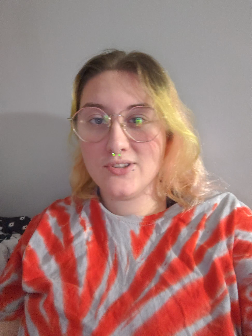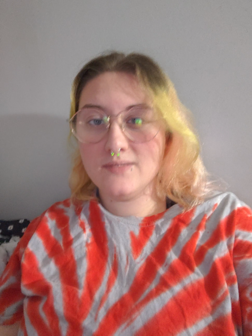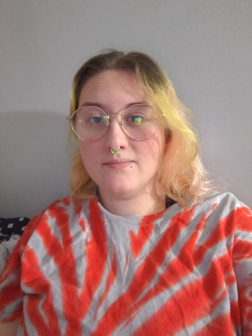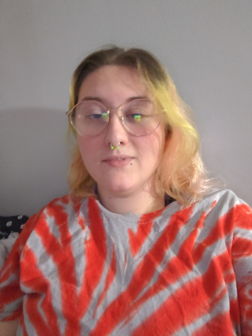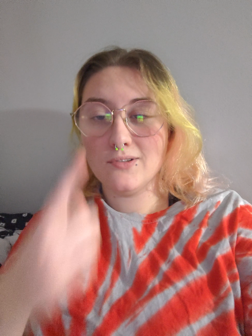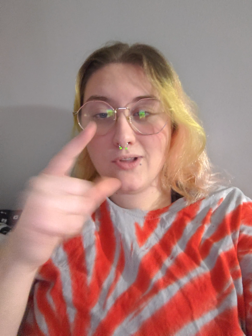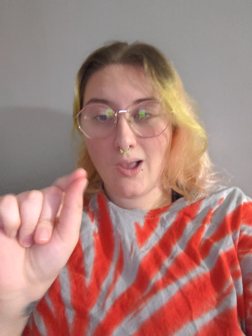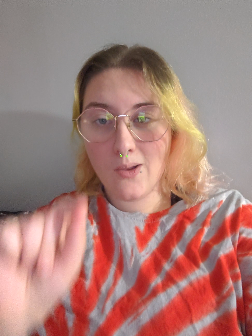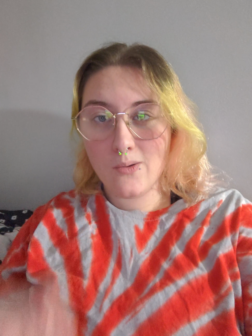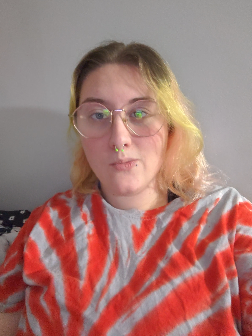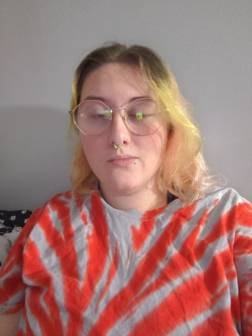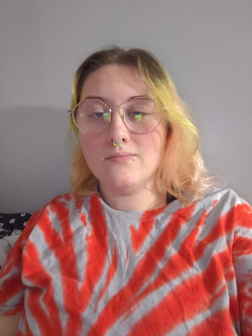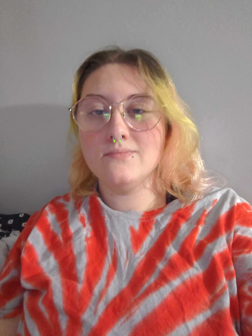go